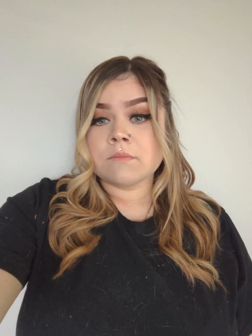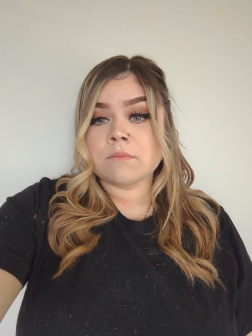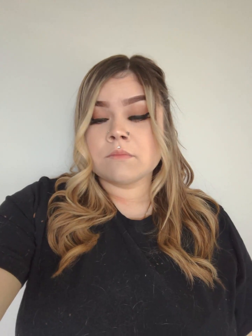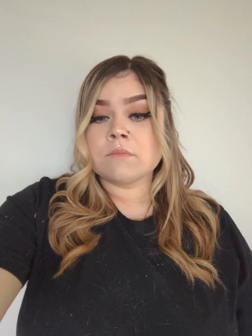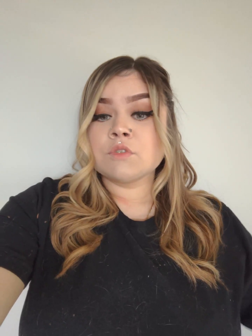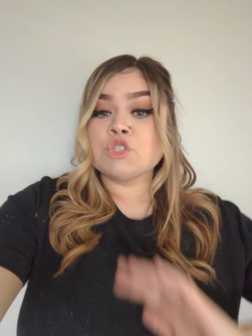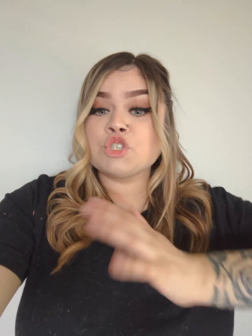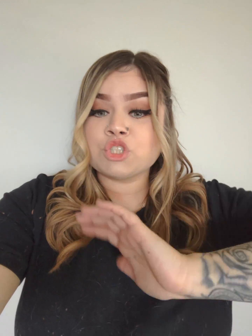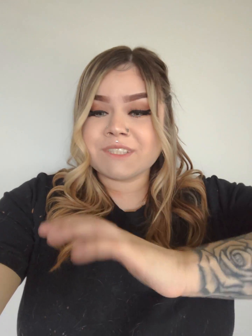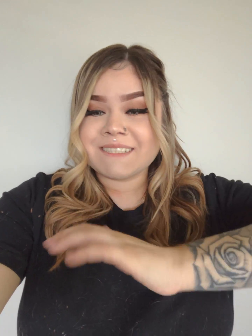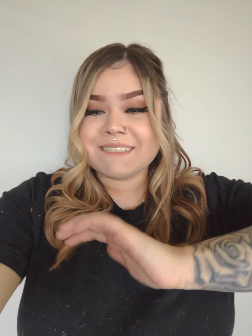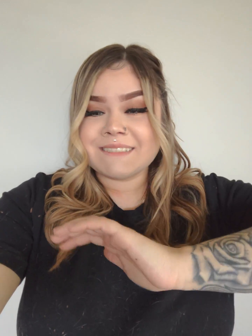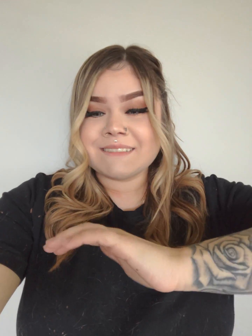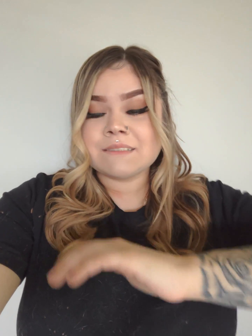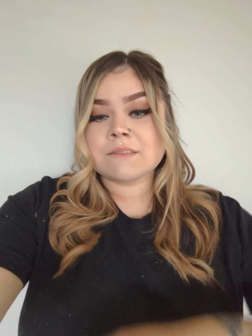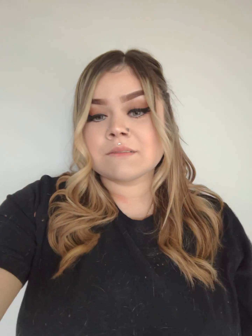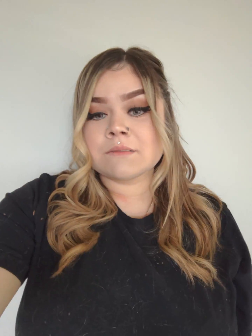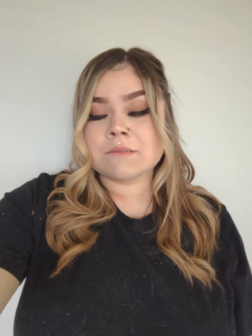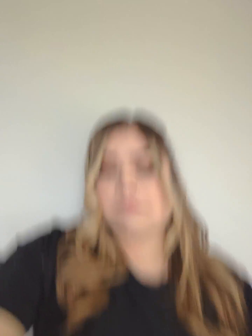cheese